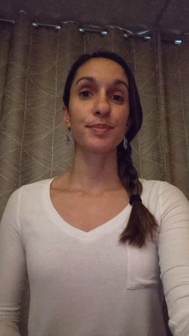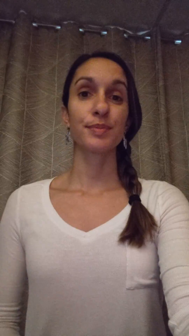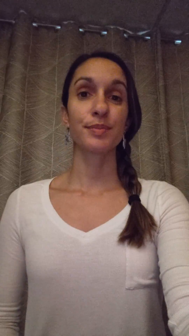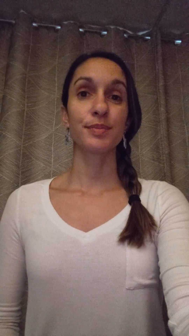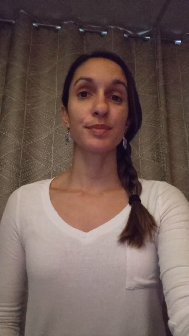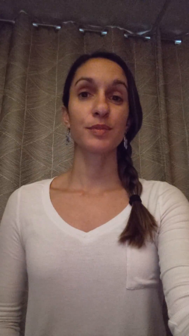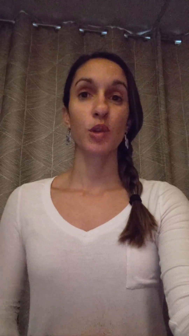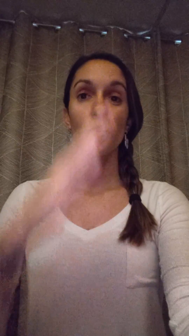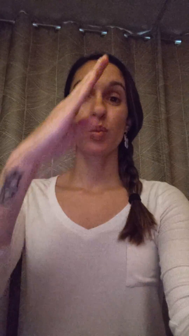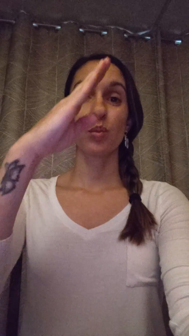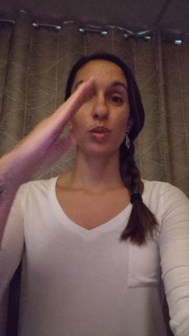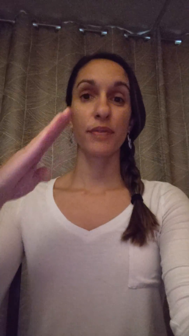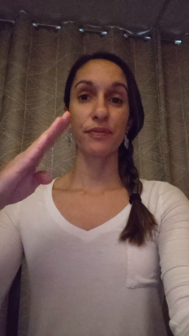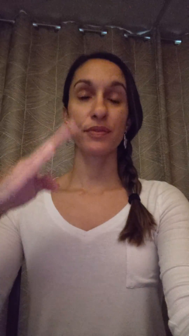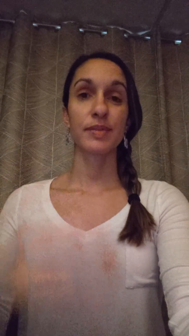roof